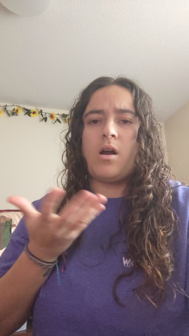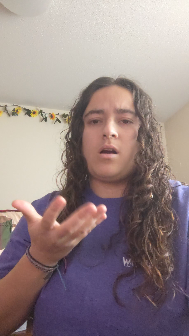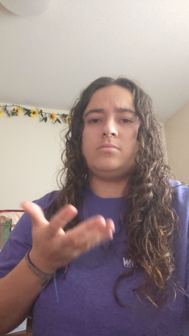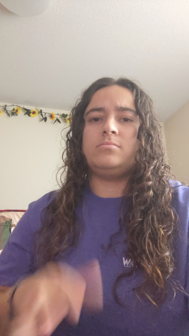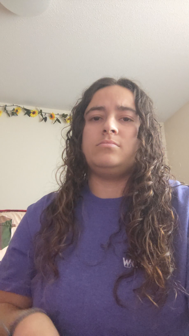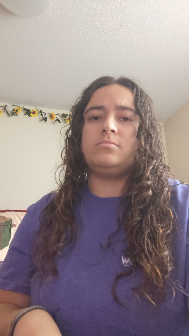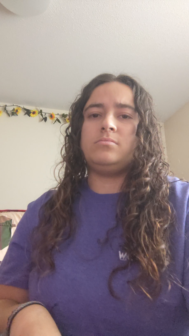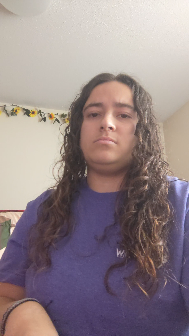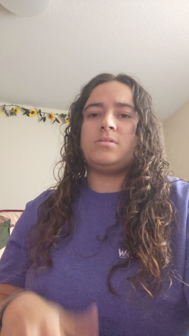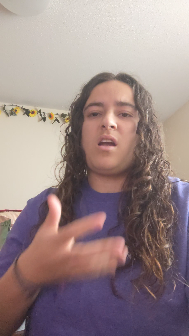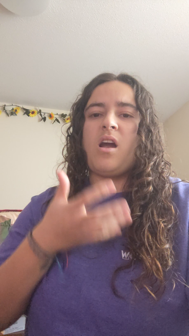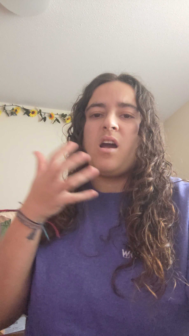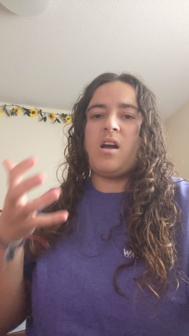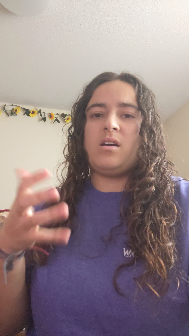a lot